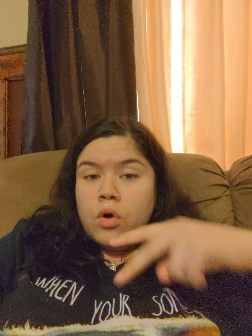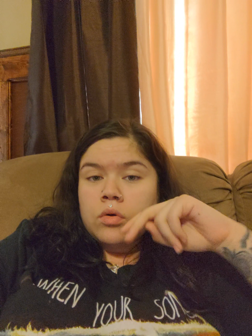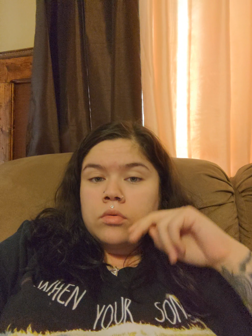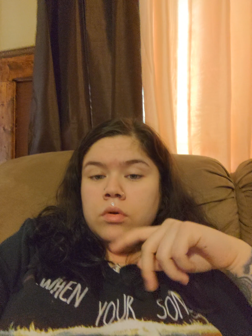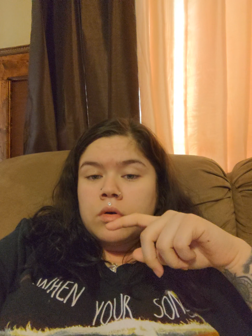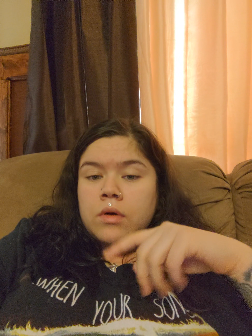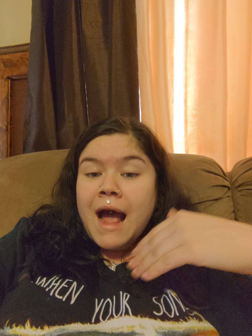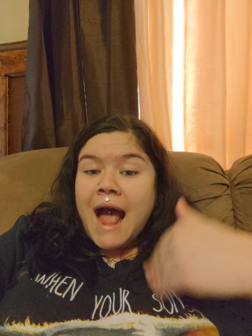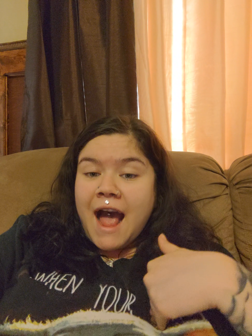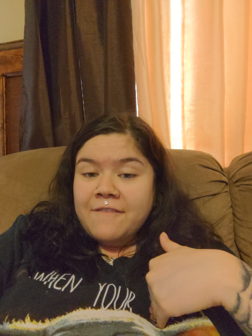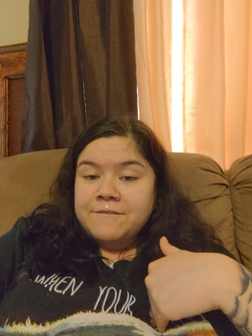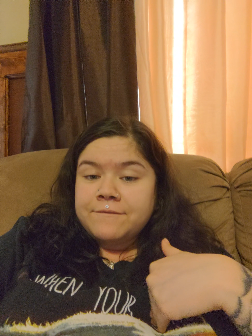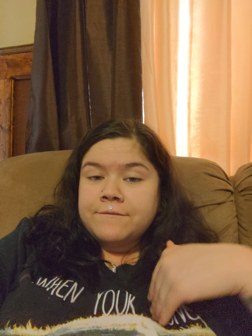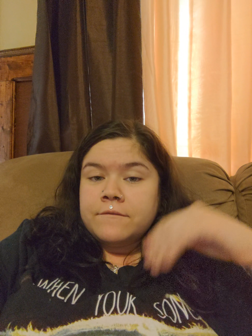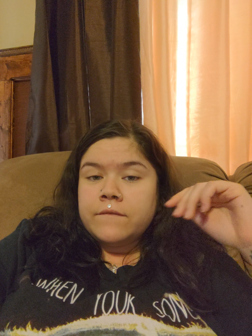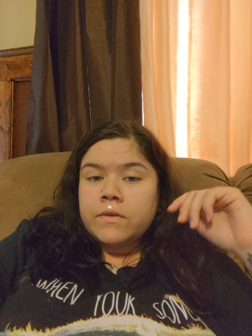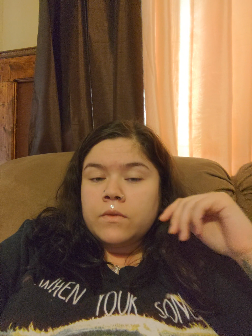have